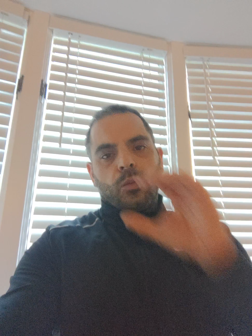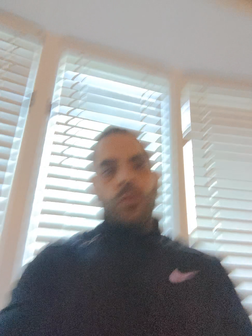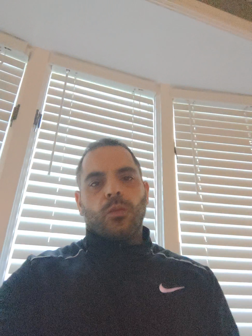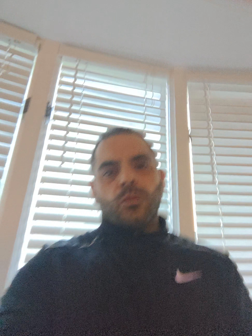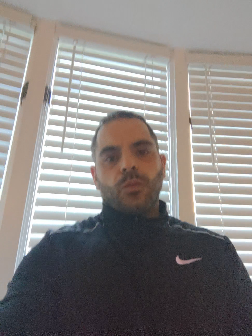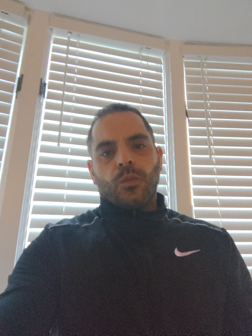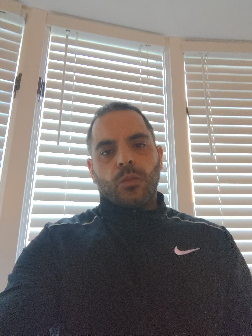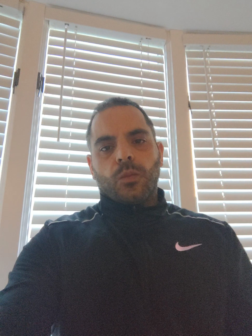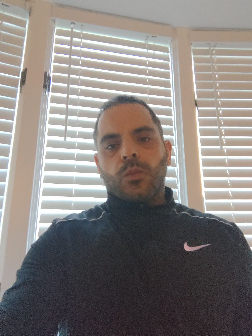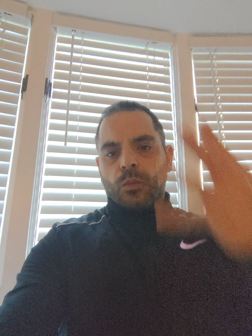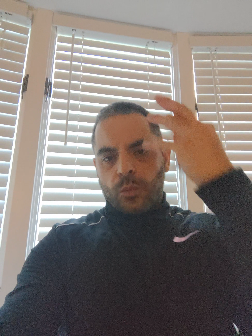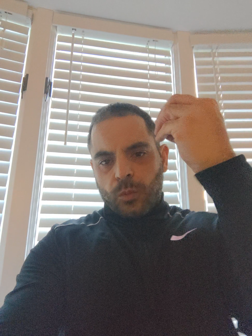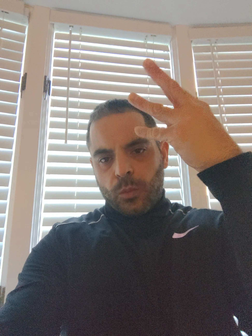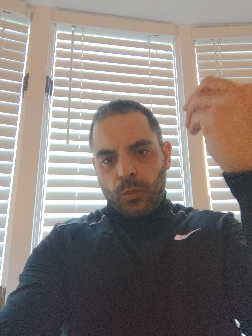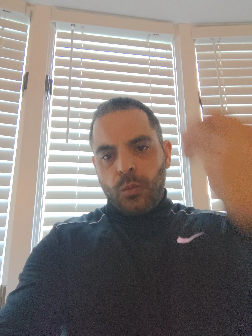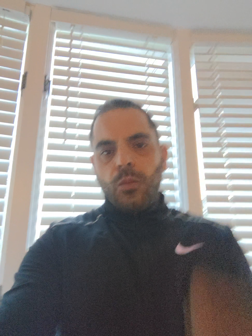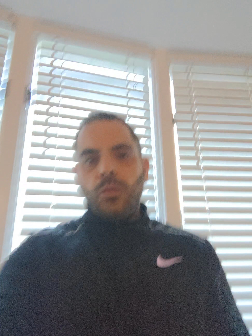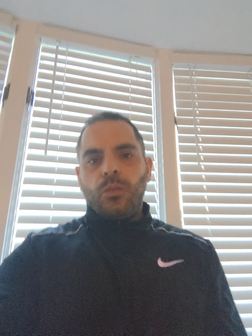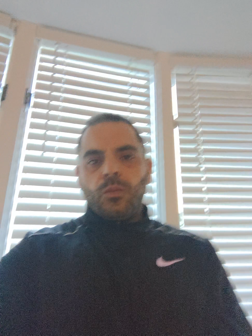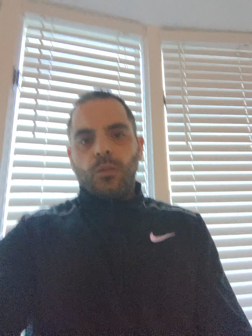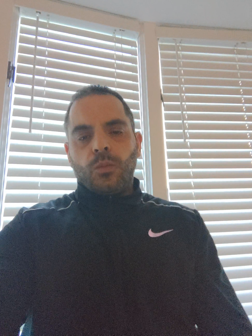outside